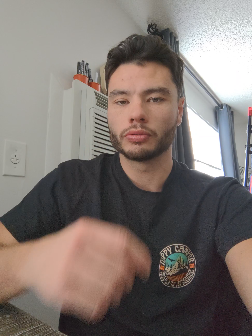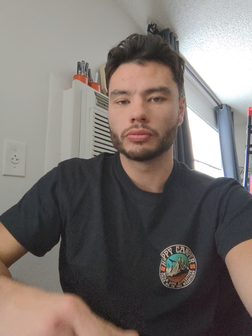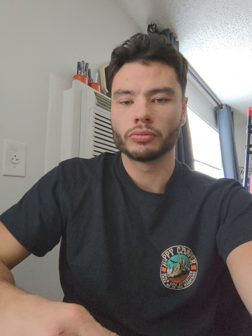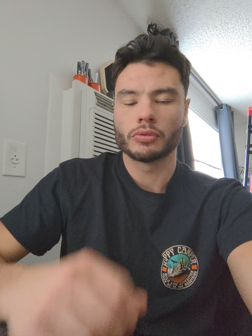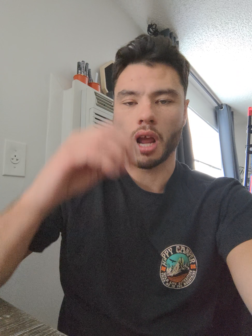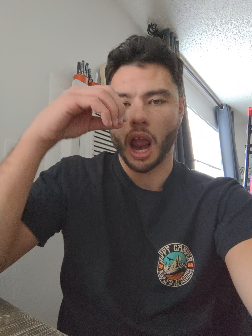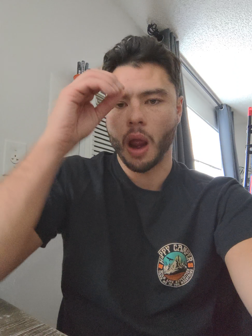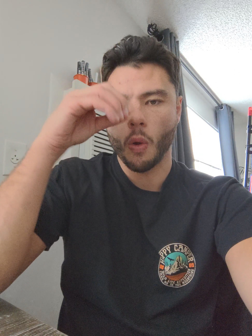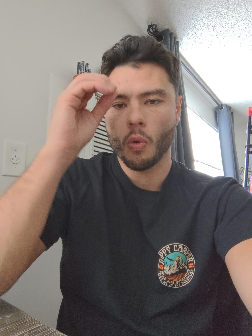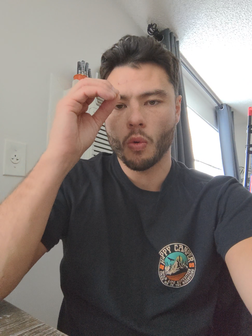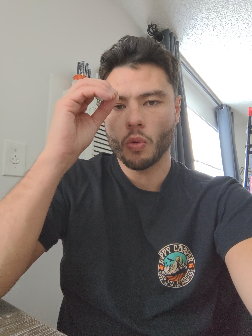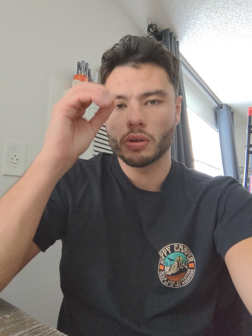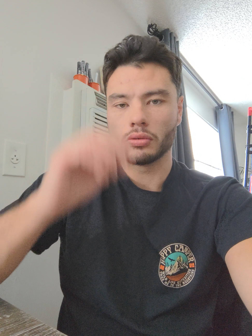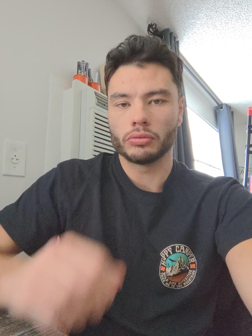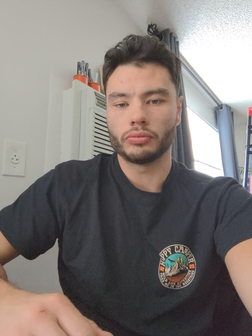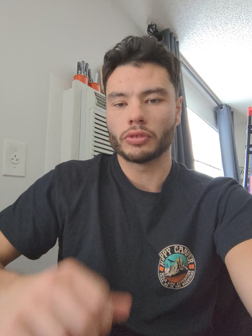owl